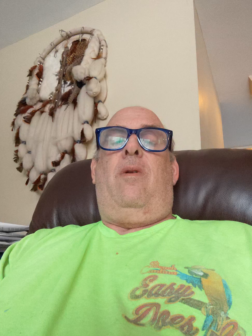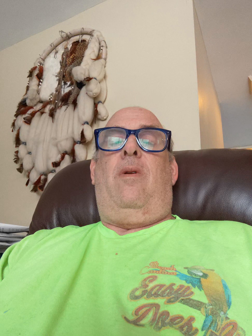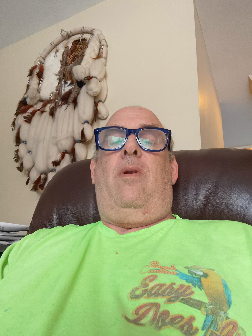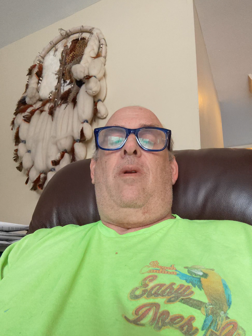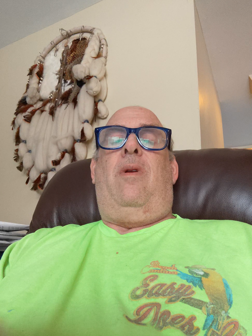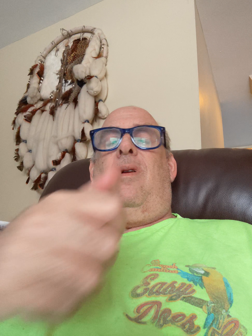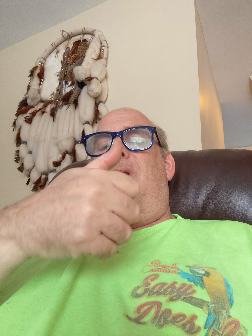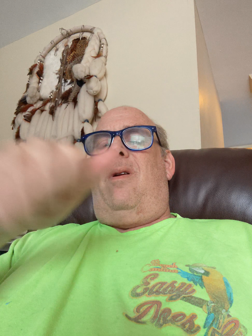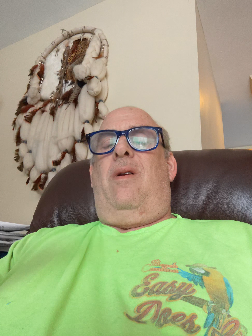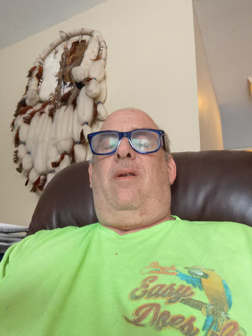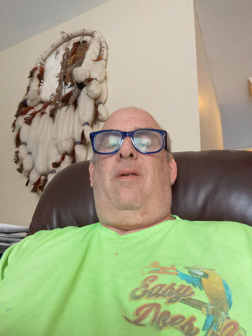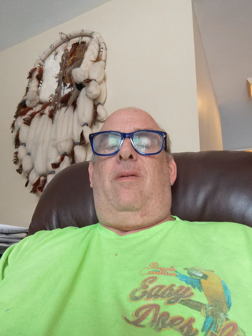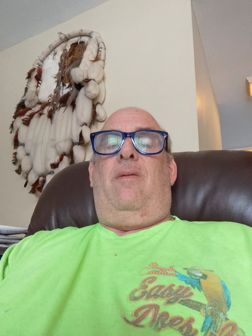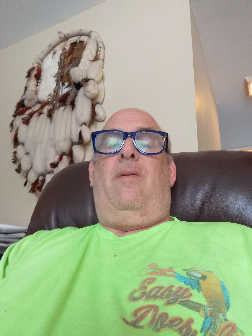any